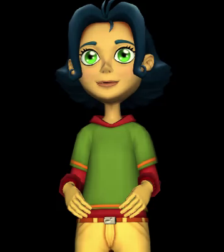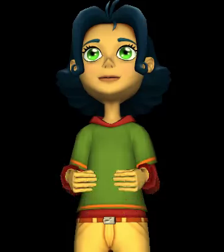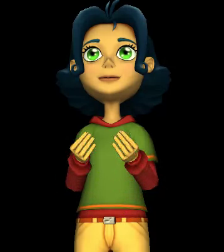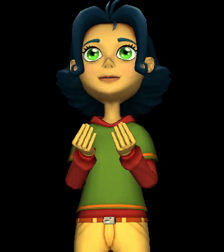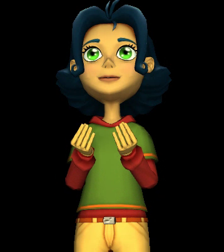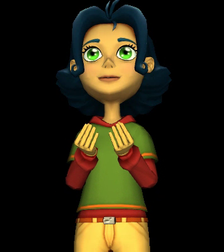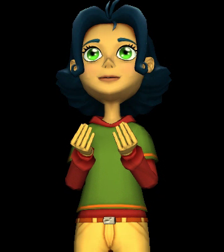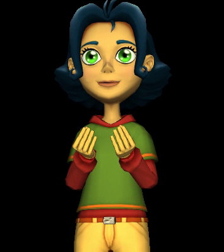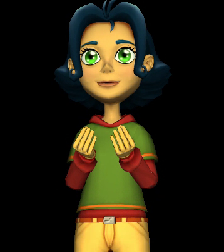أين